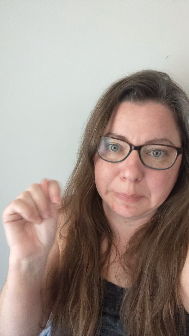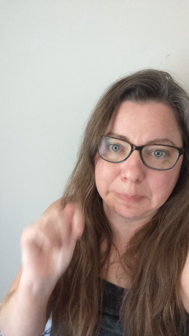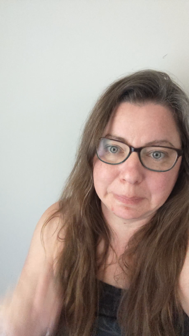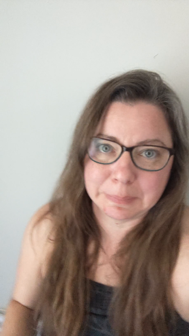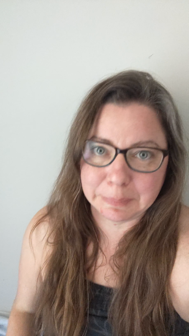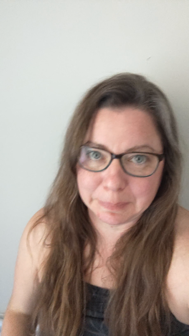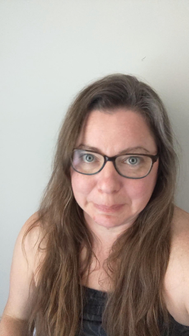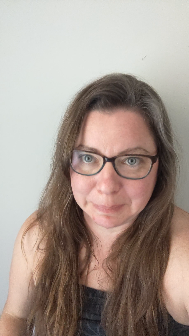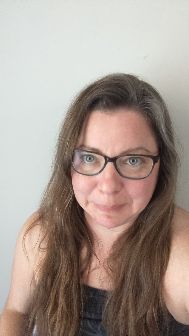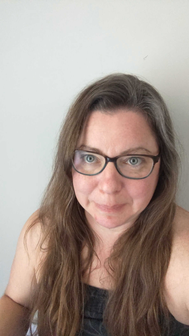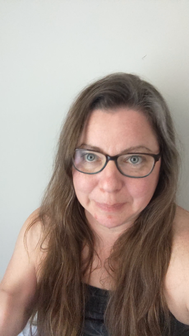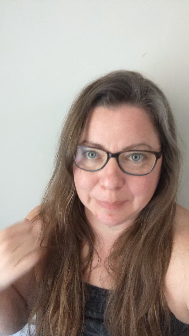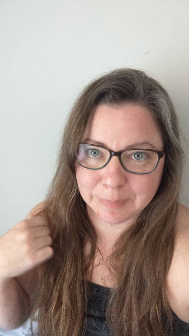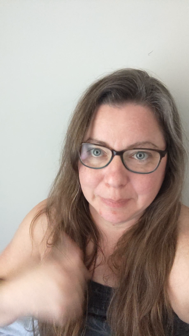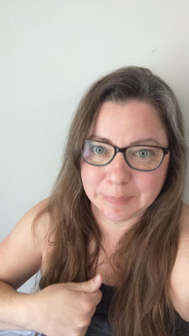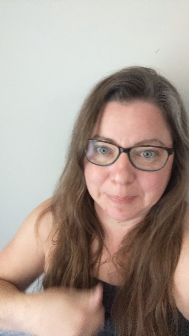coats